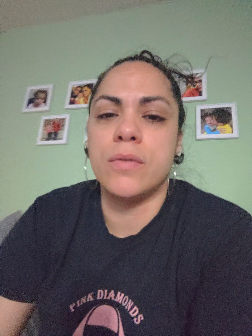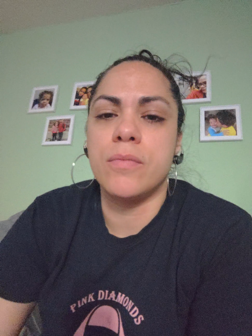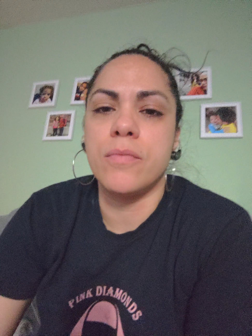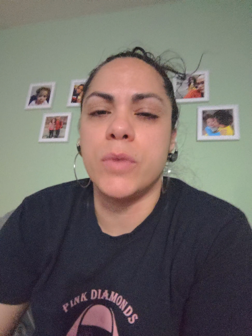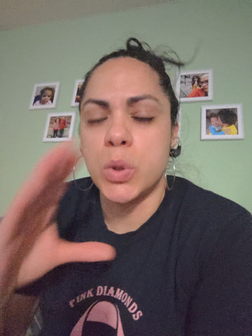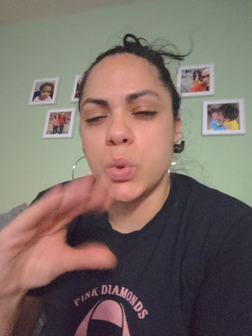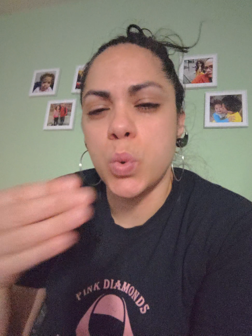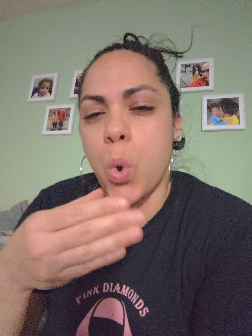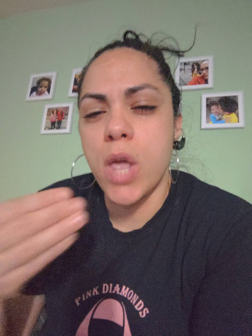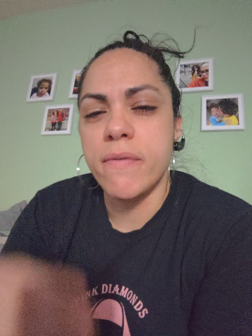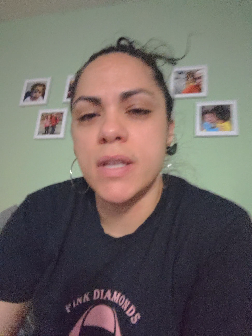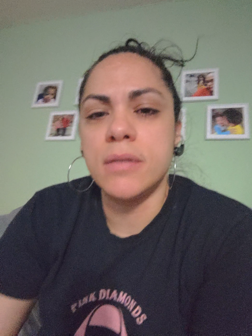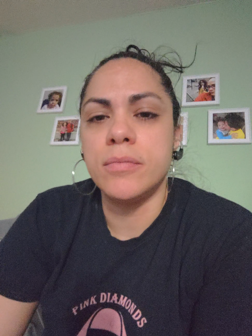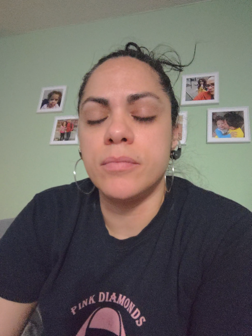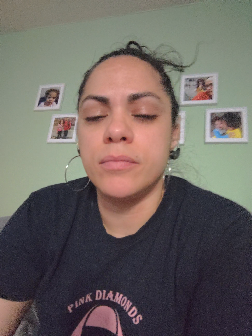story